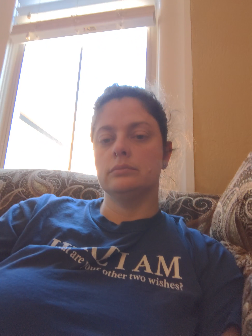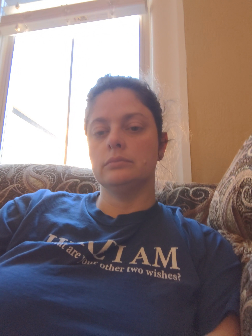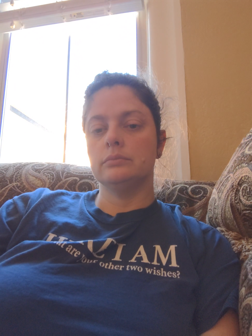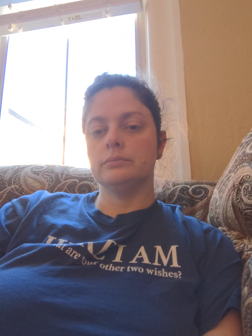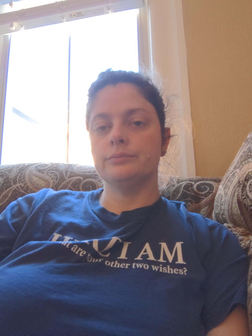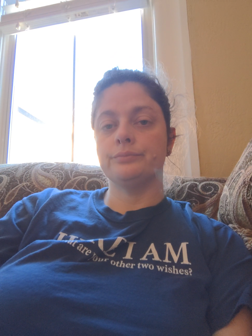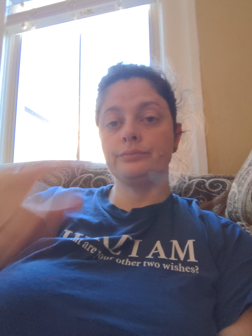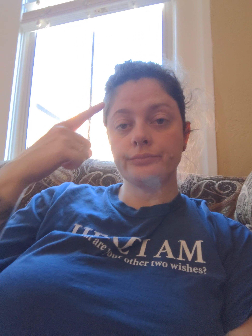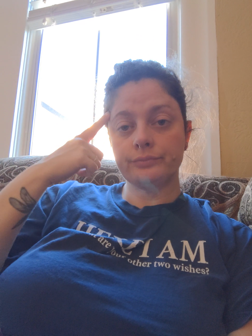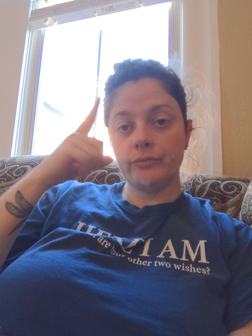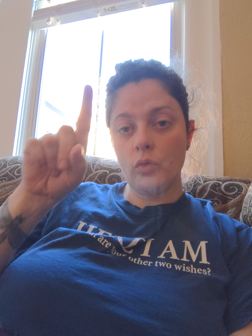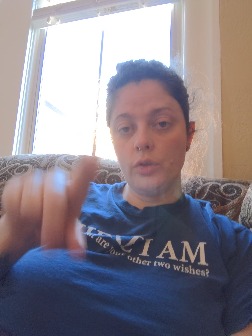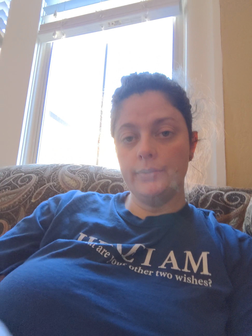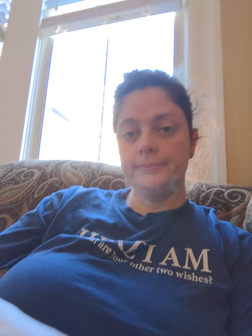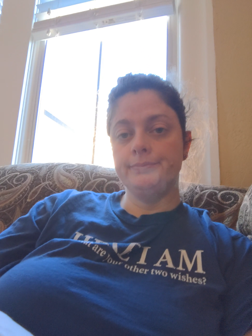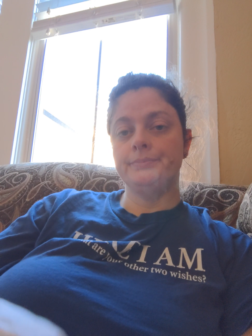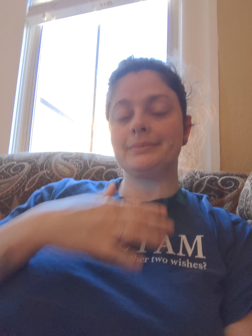for